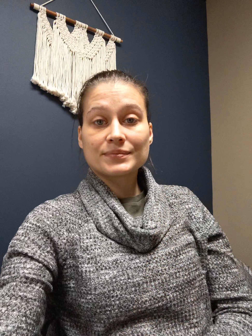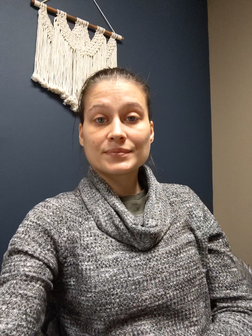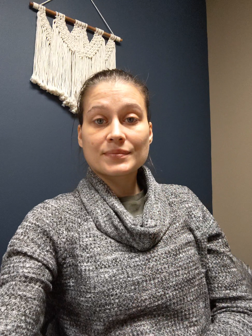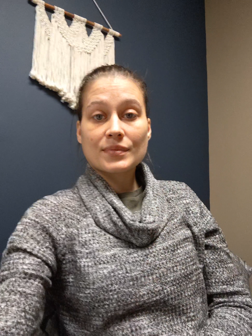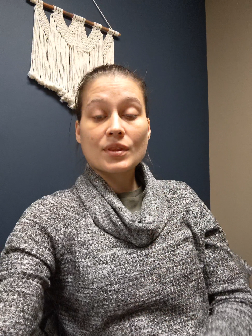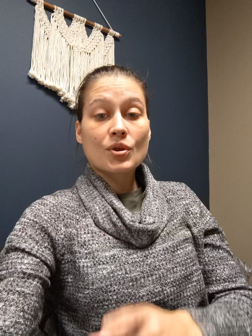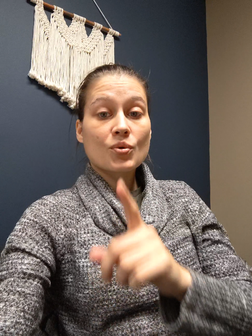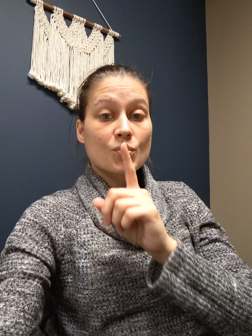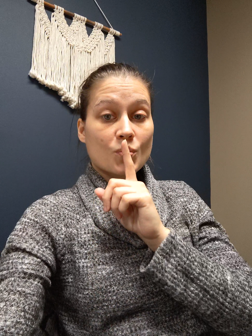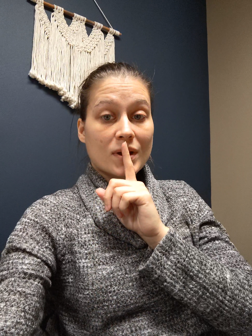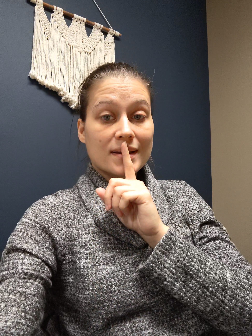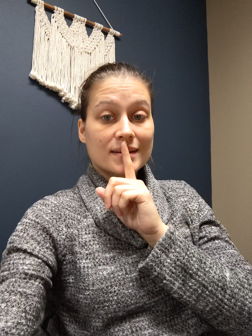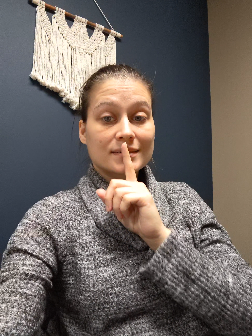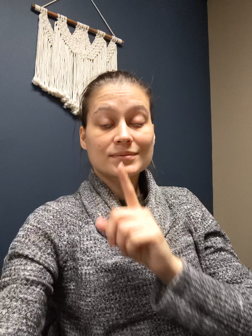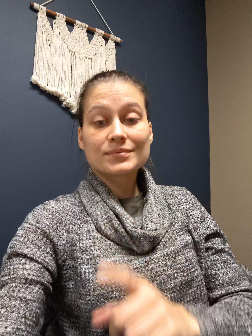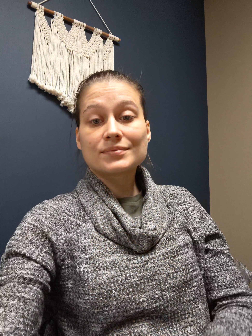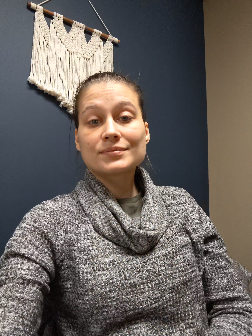quiet